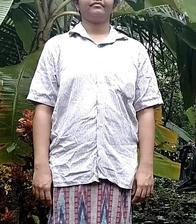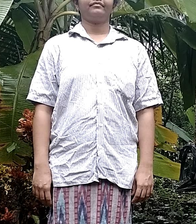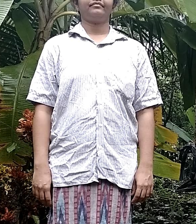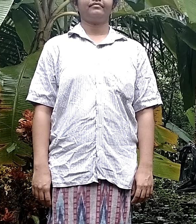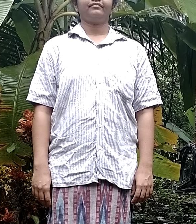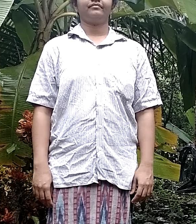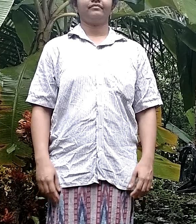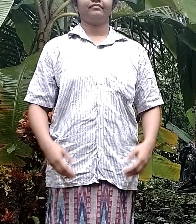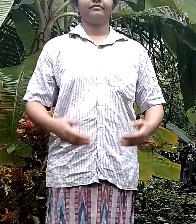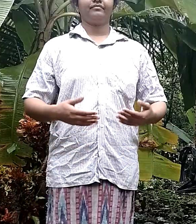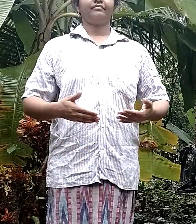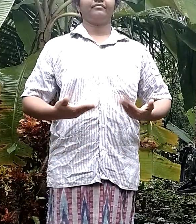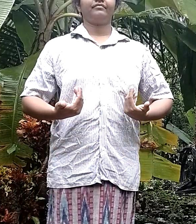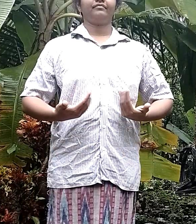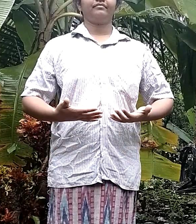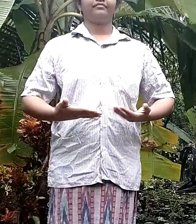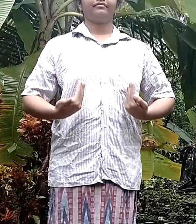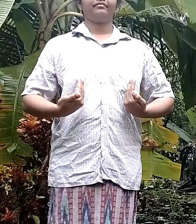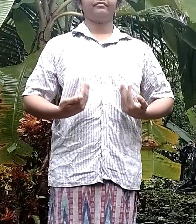Monkey